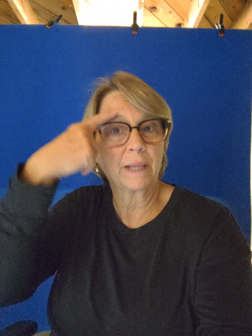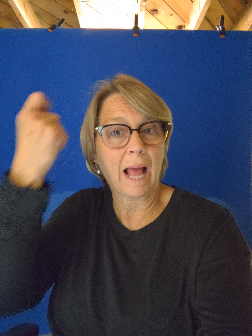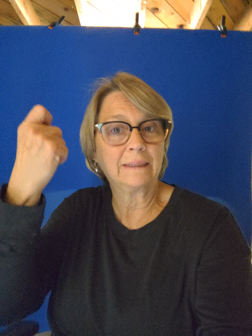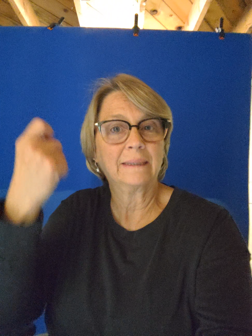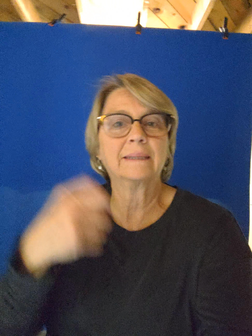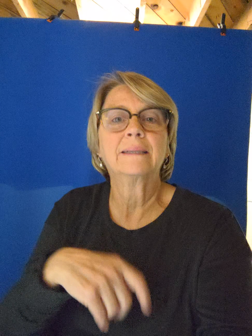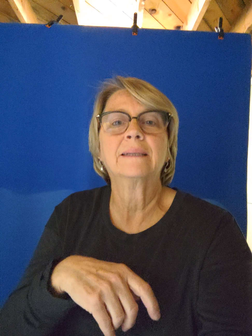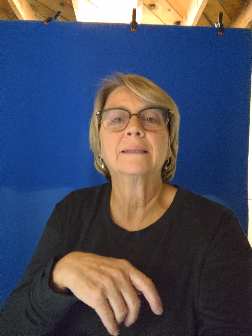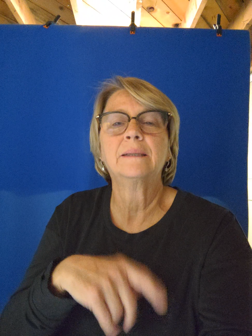because